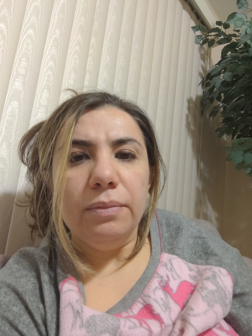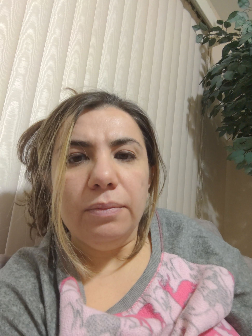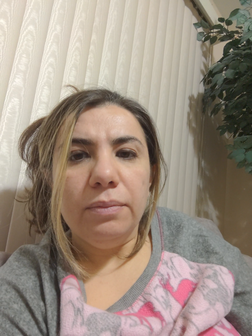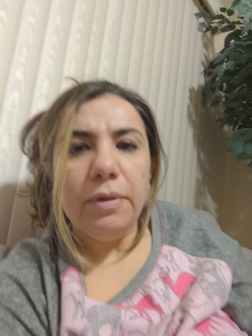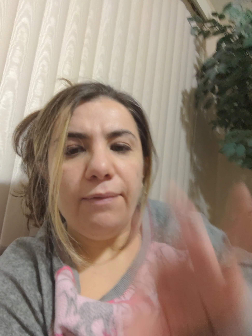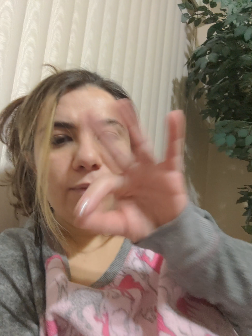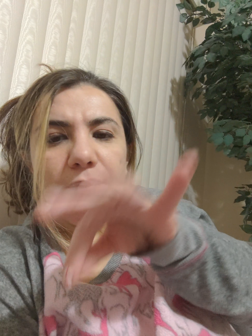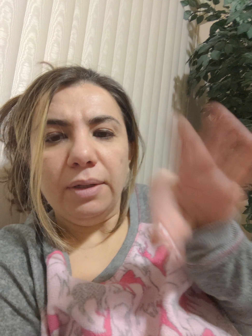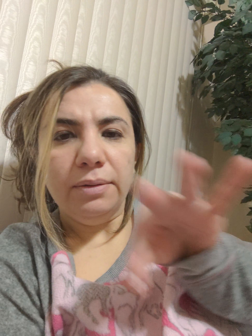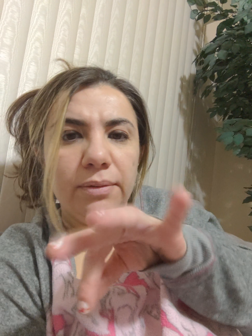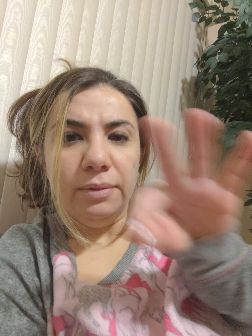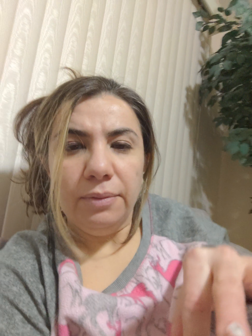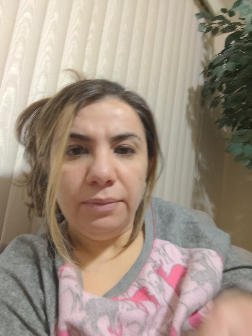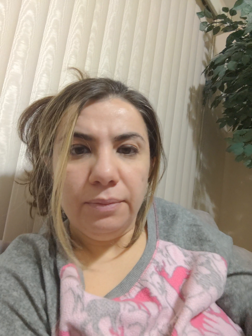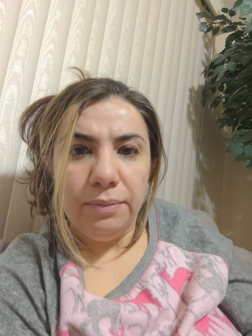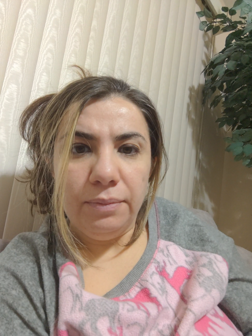french fries